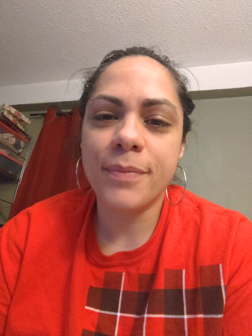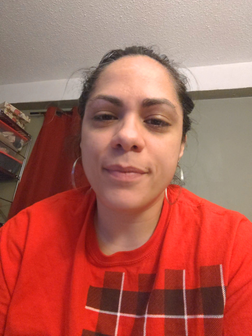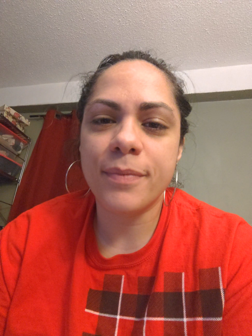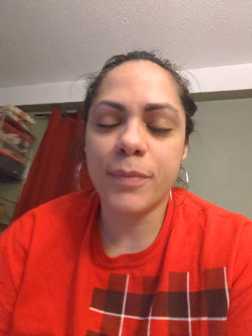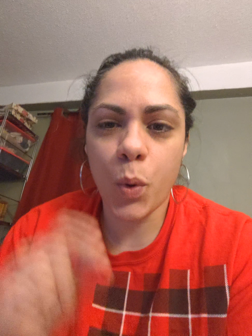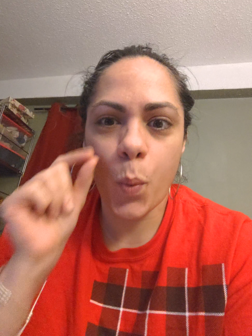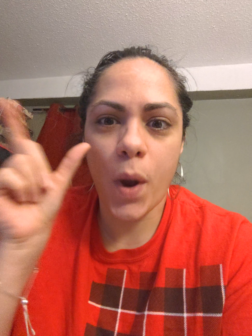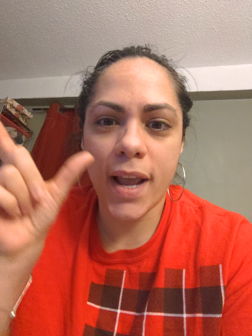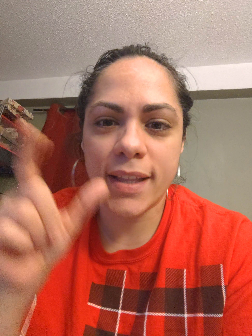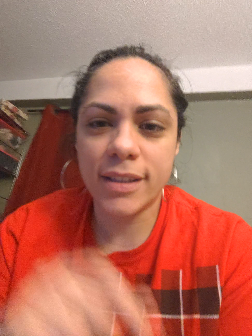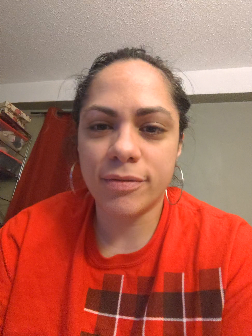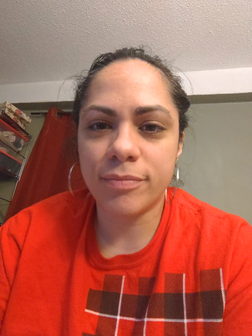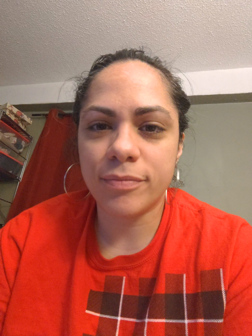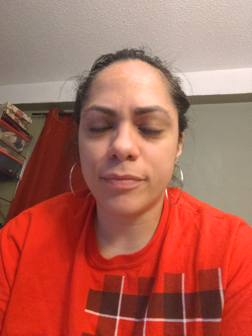wake